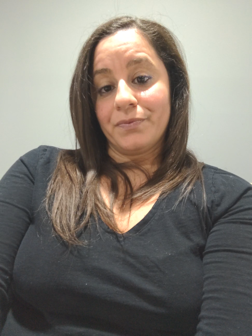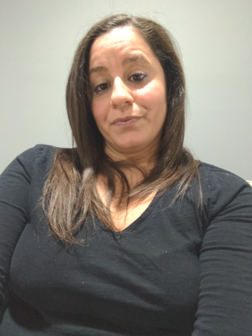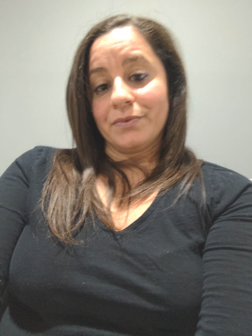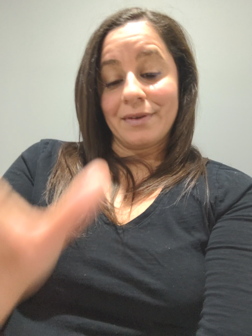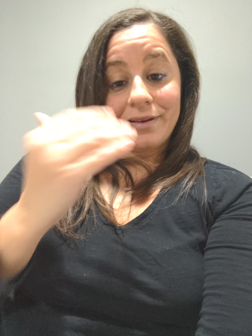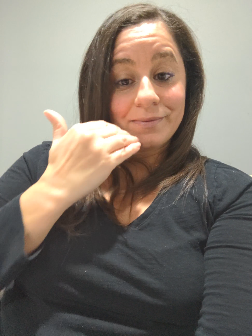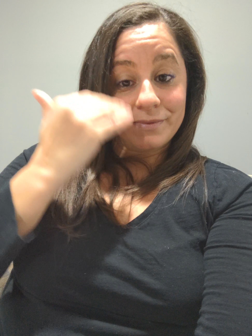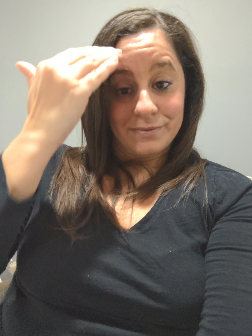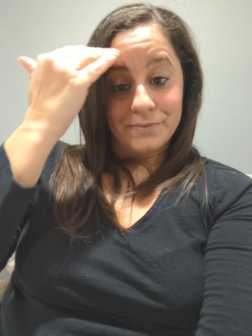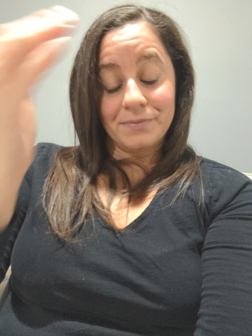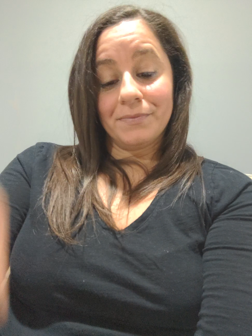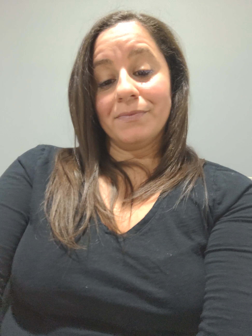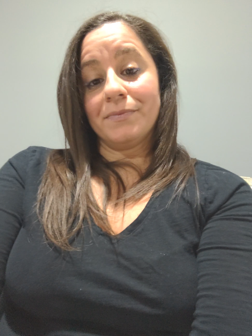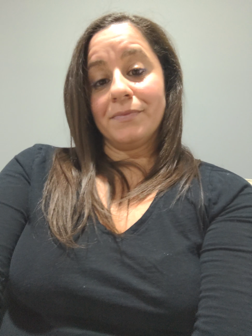head